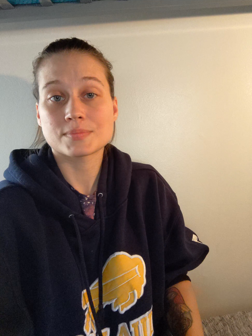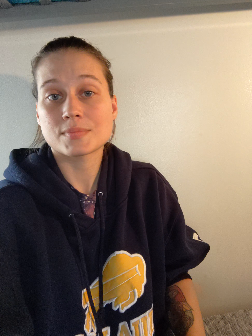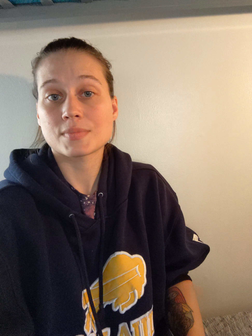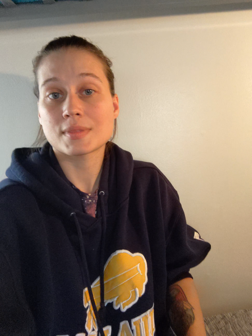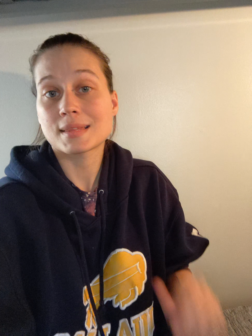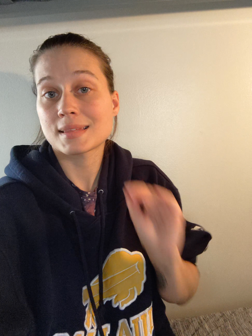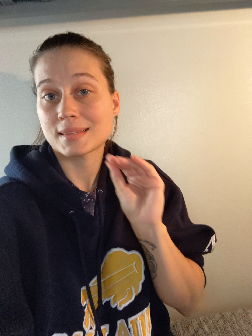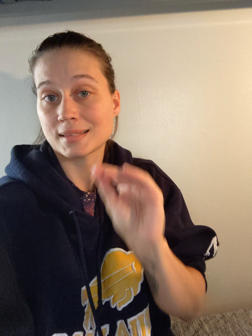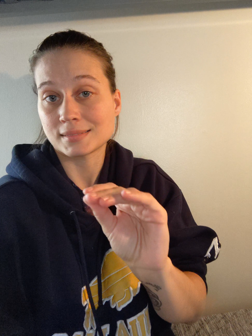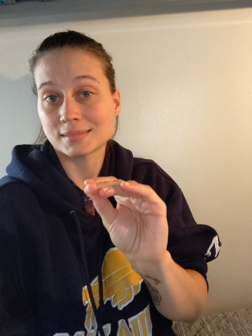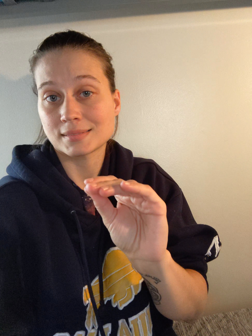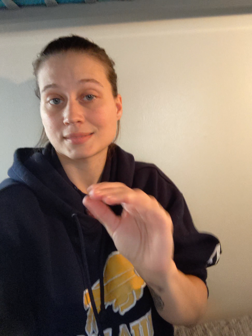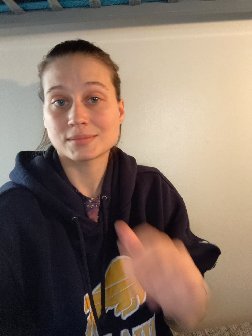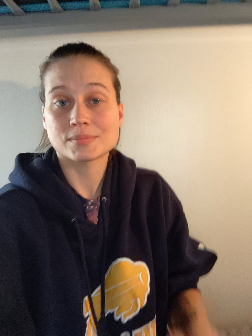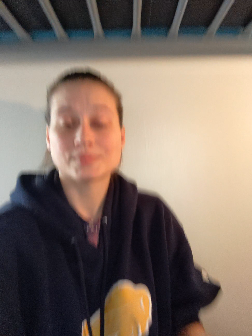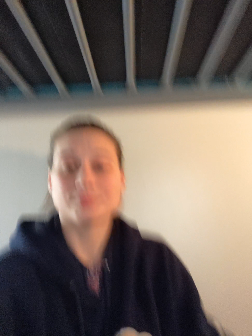kiss